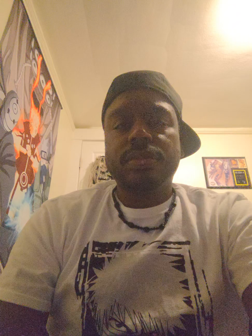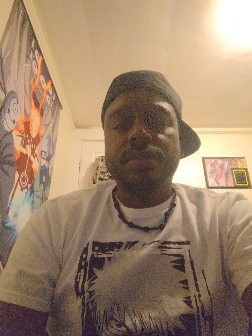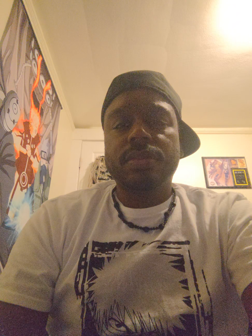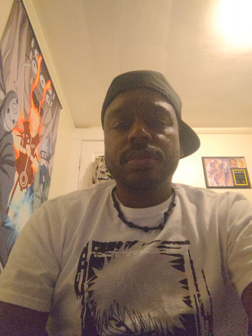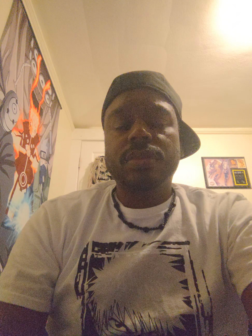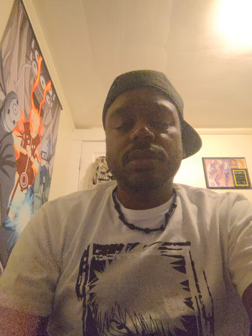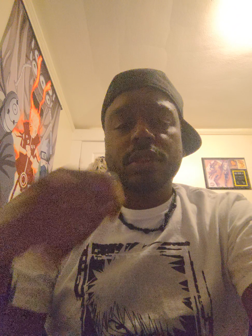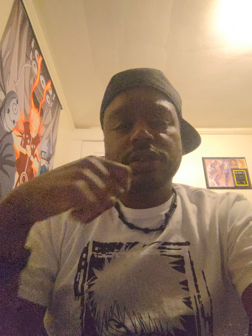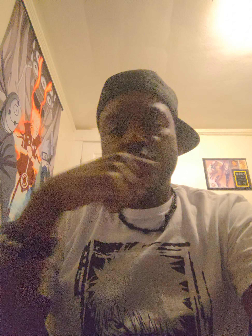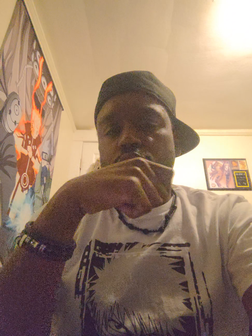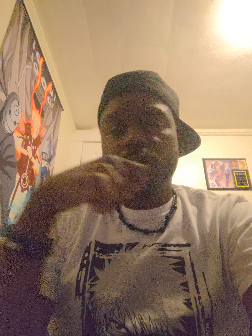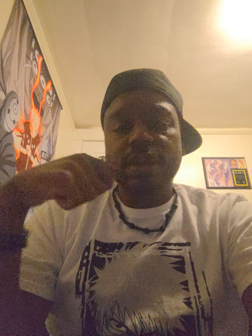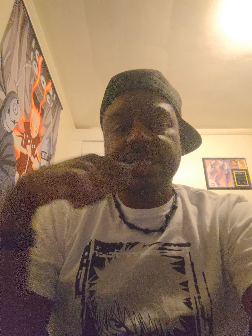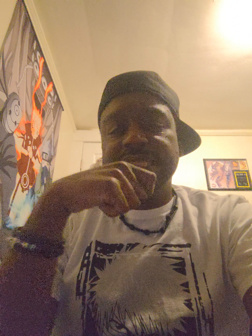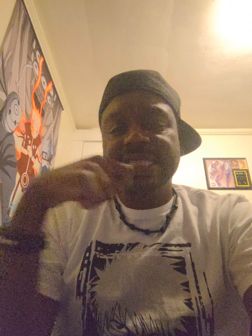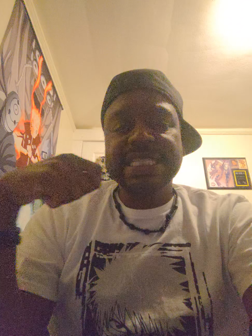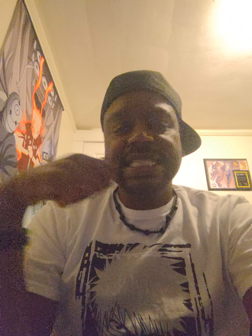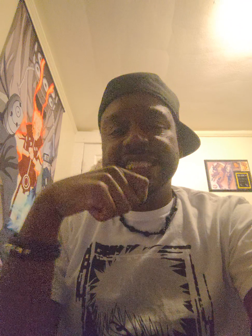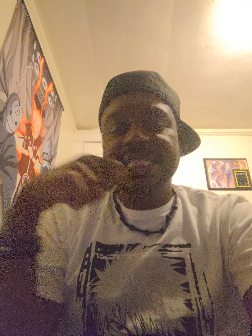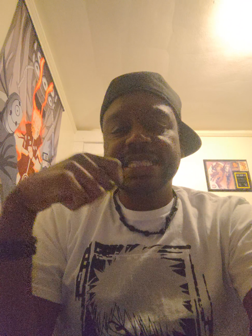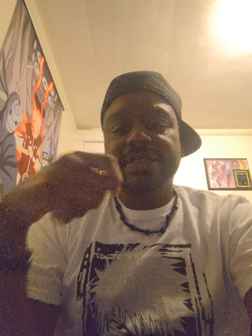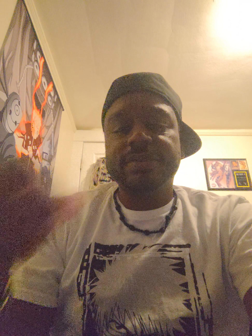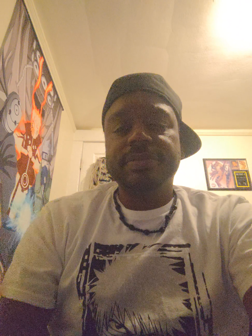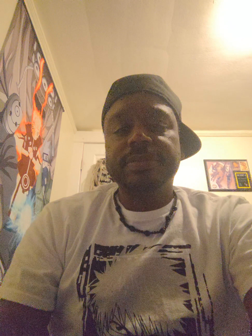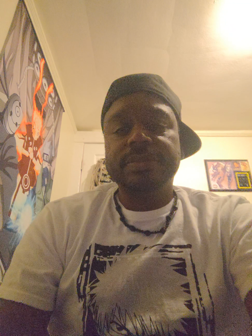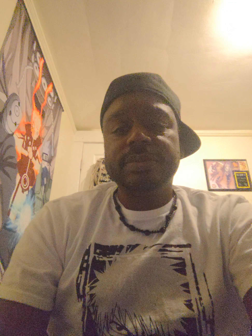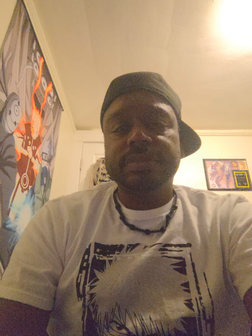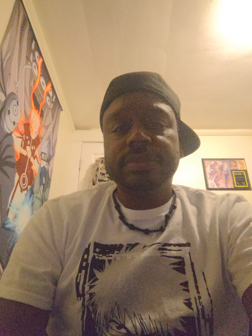toothbrush